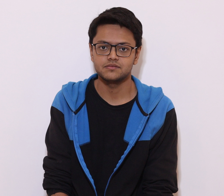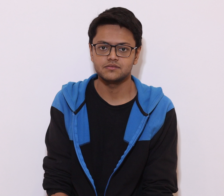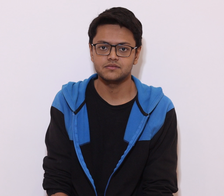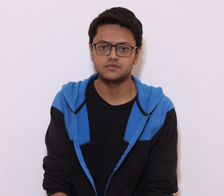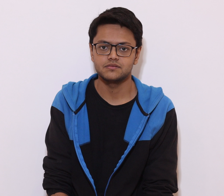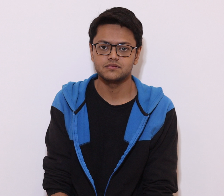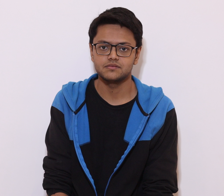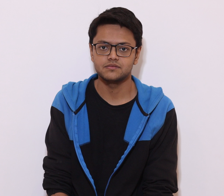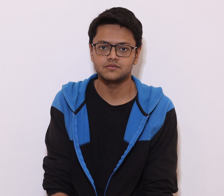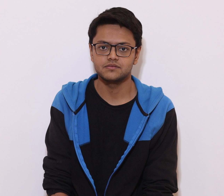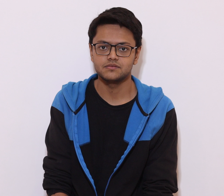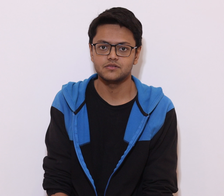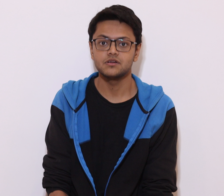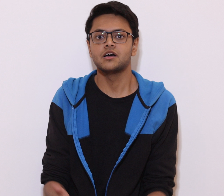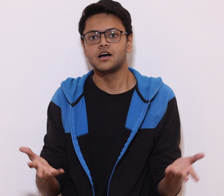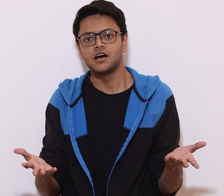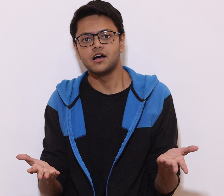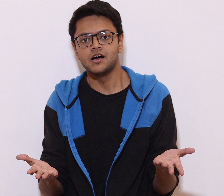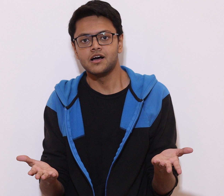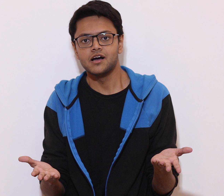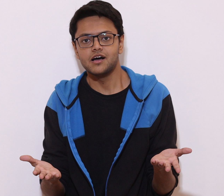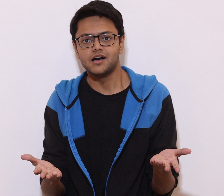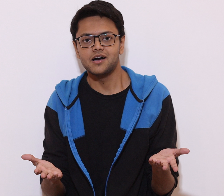surprise